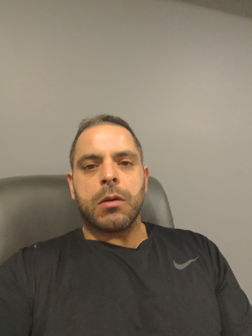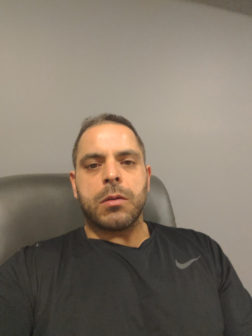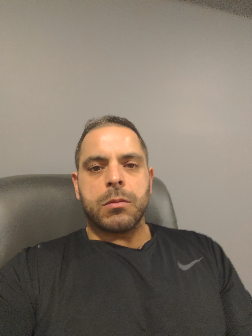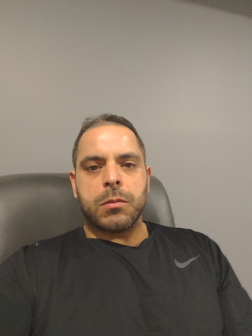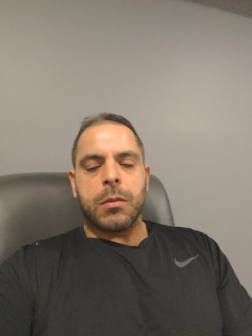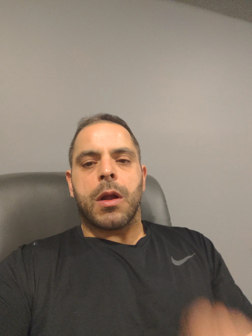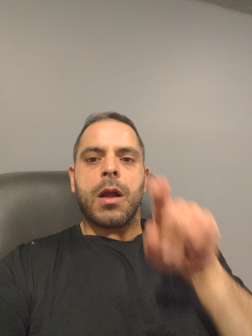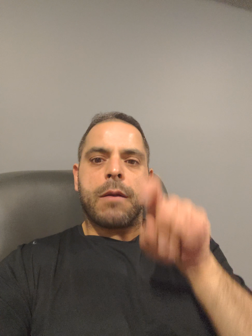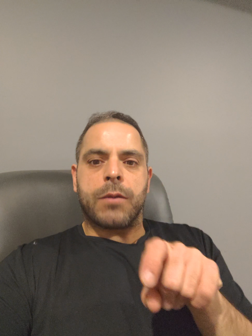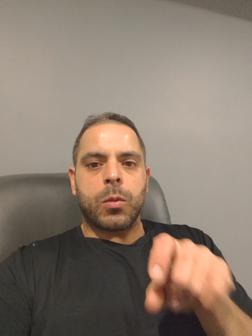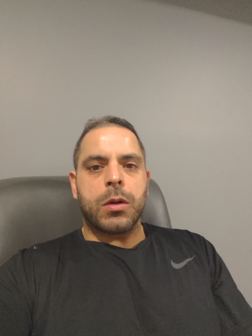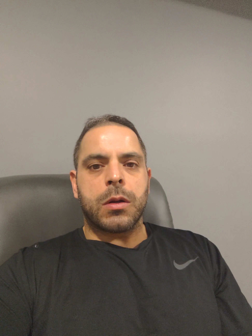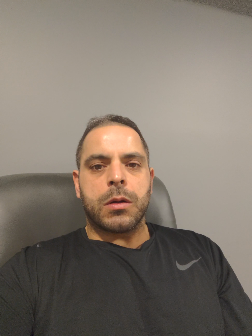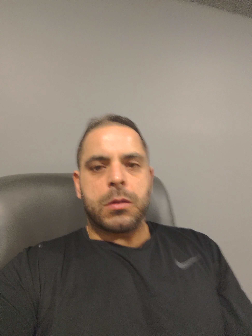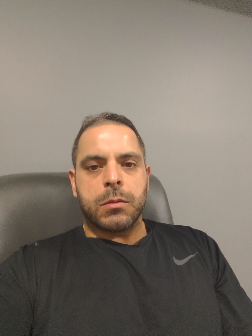have to